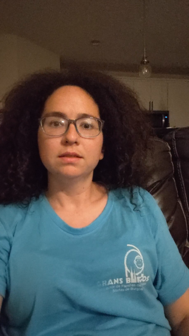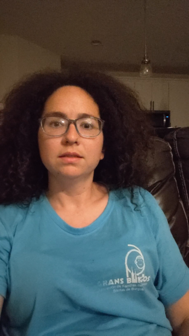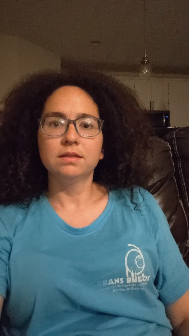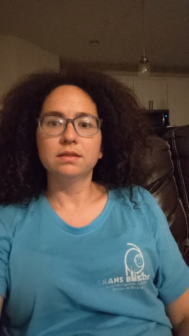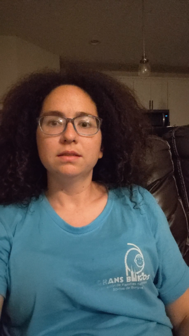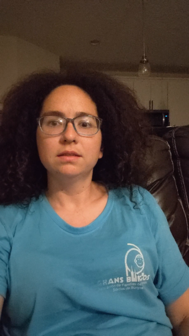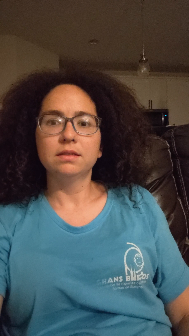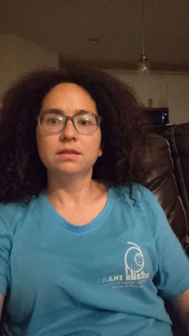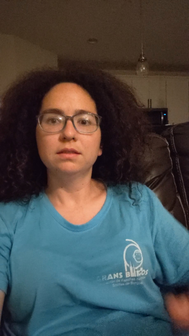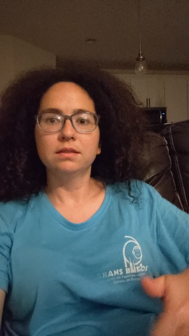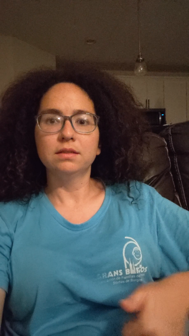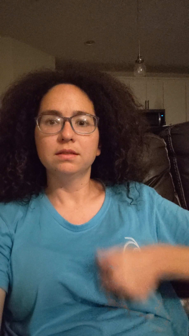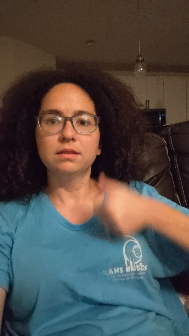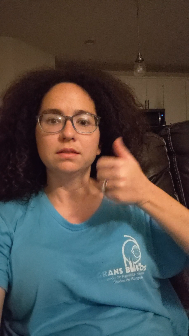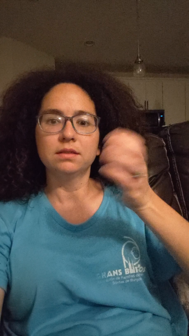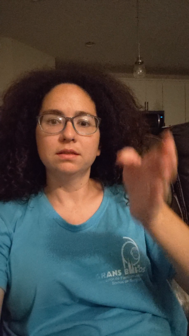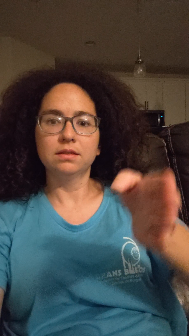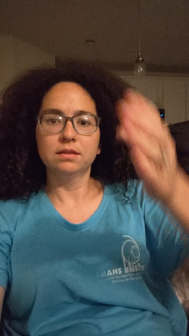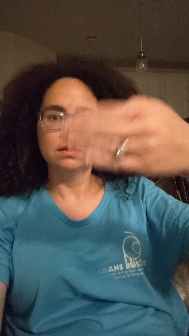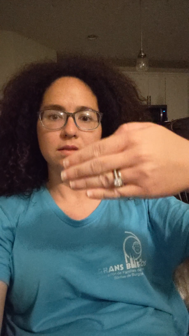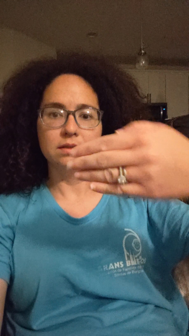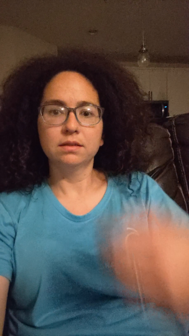living room